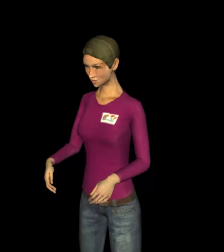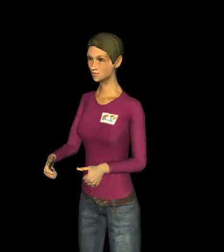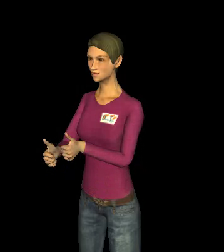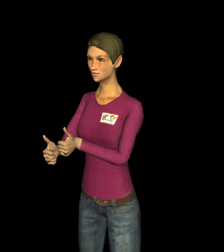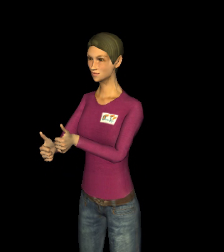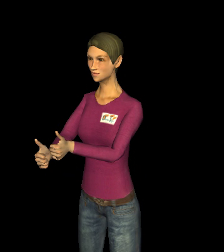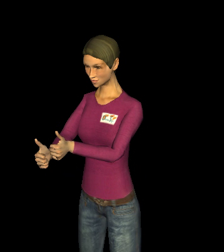يتابع